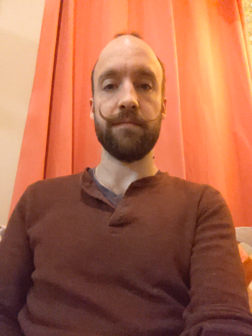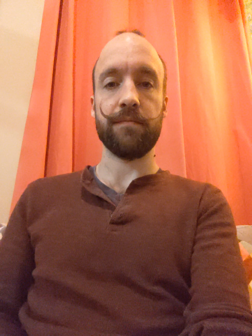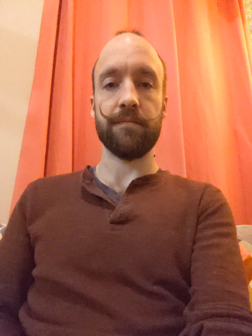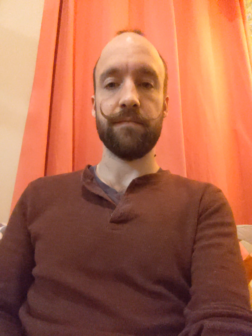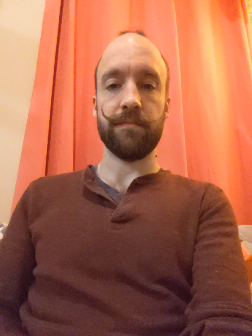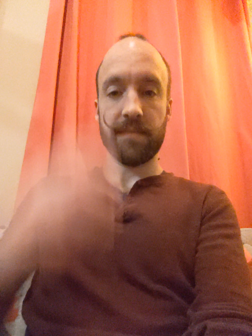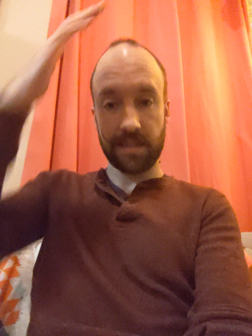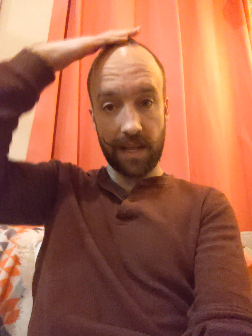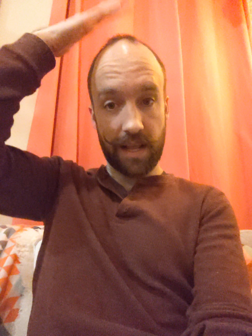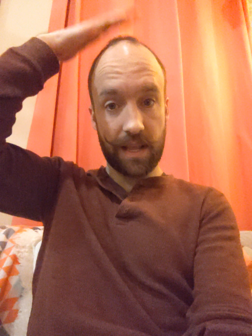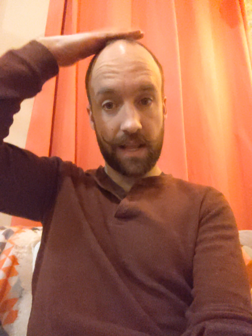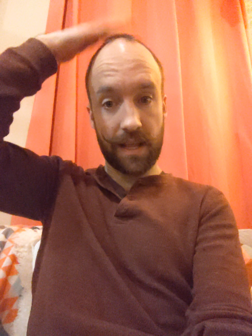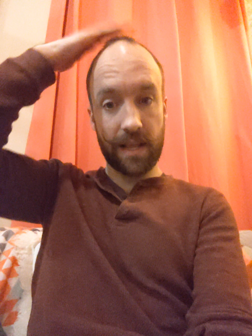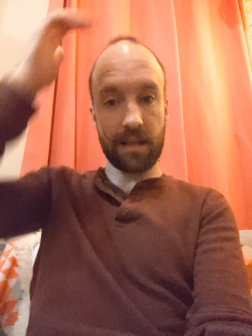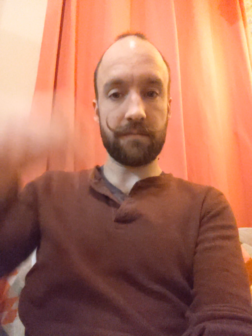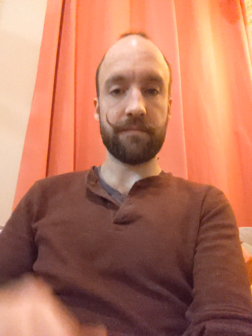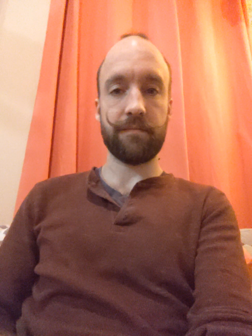hat